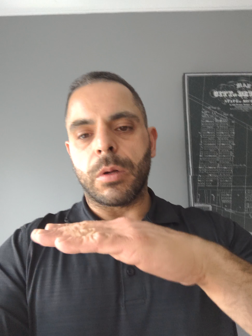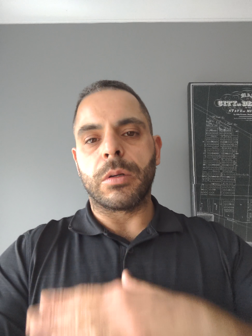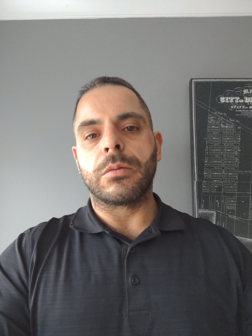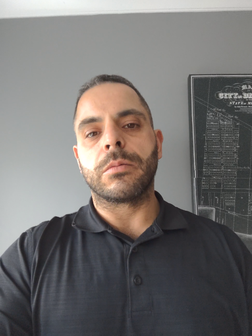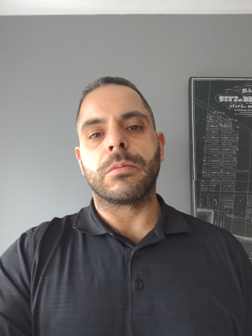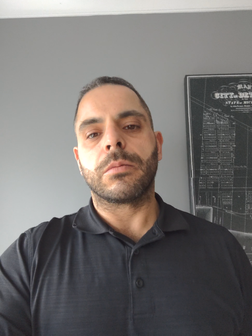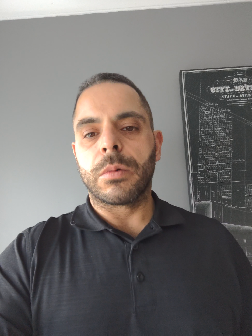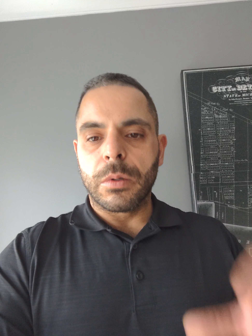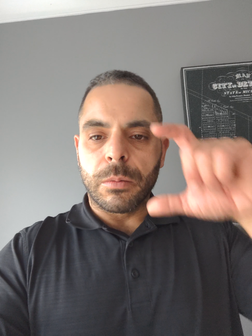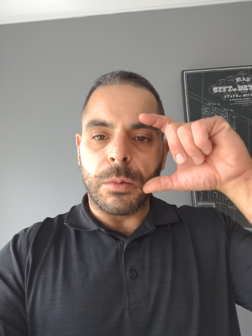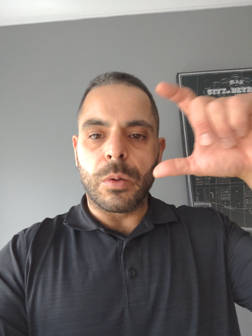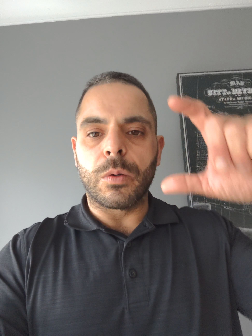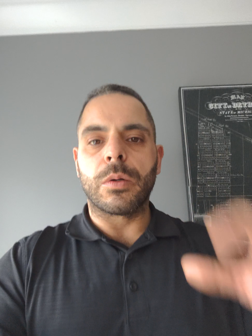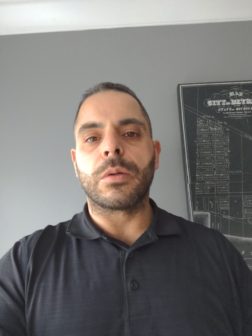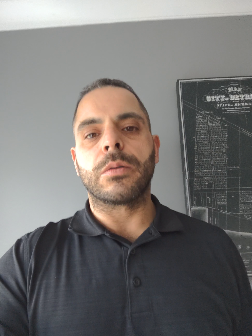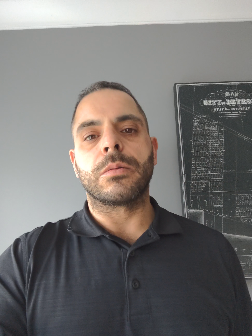moon